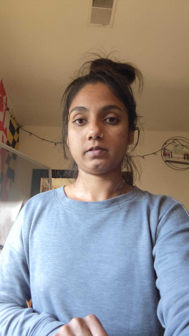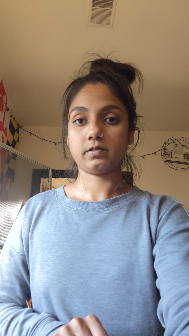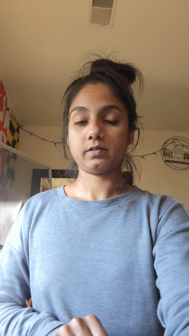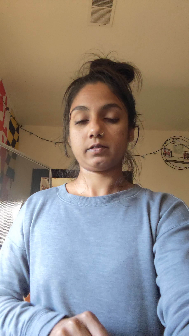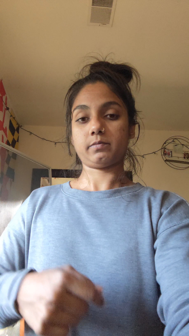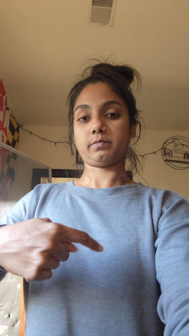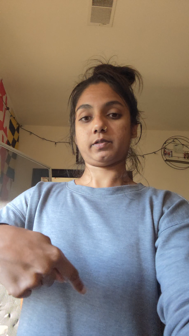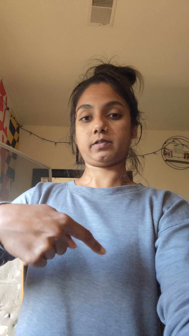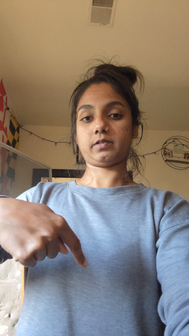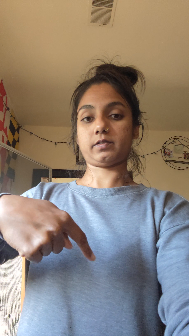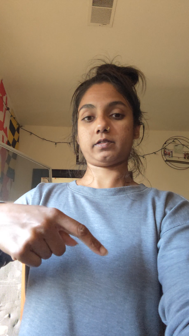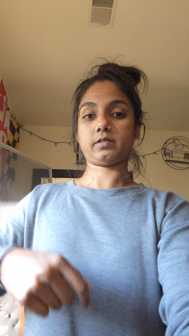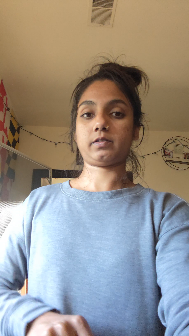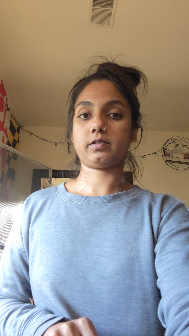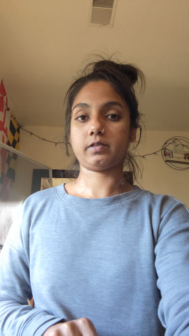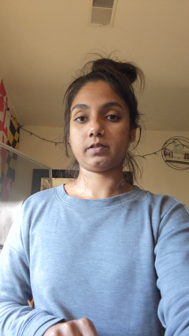belly button